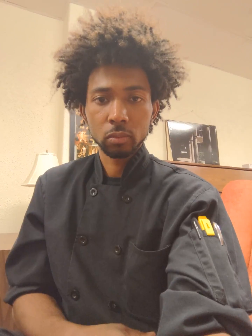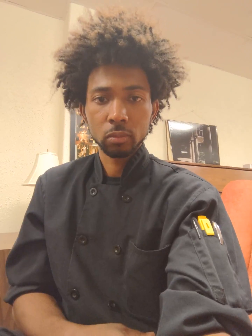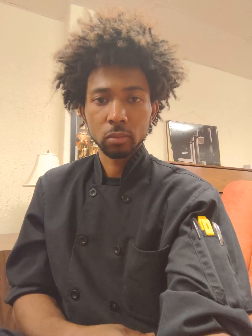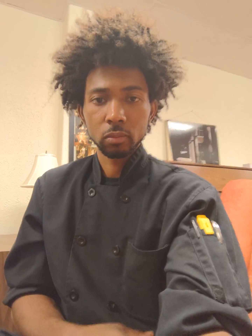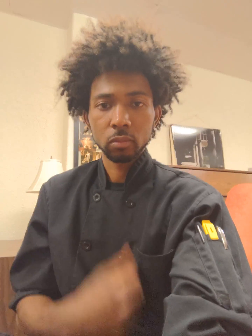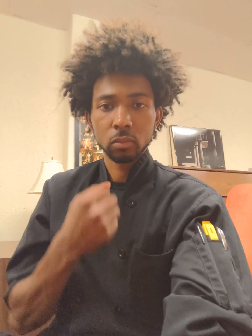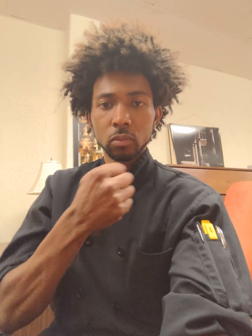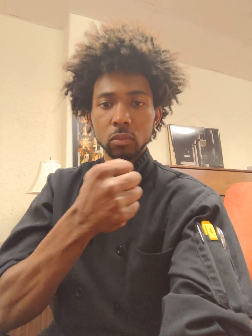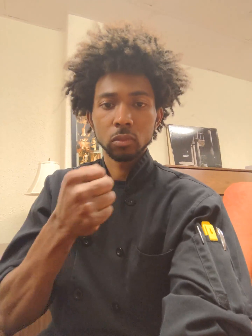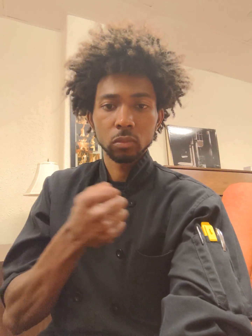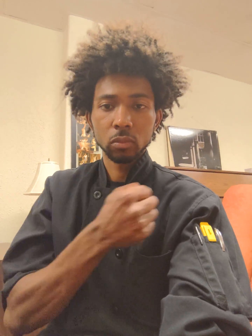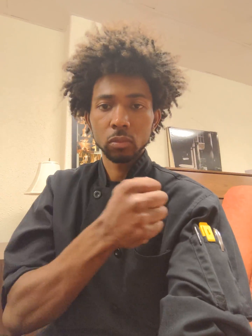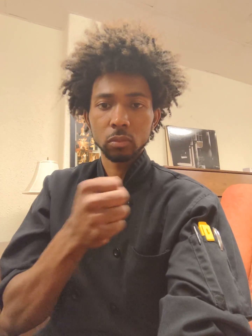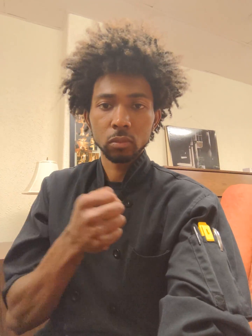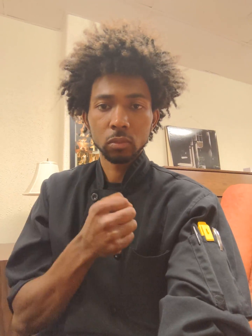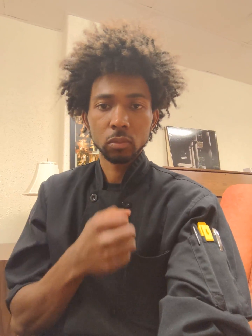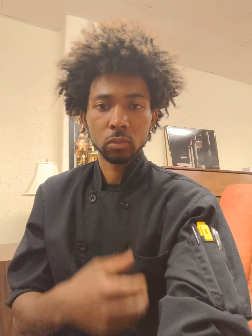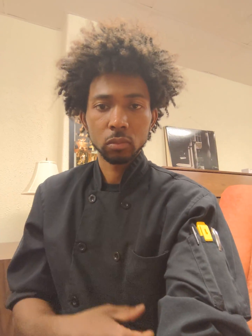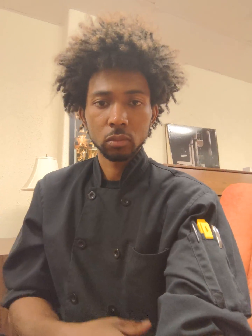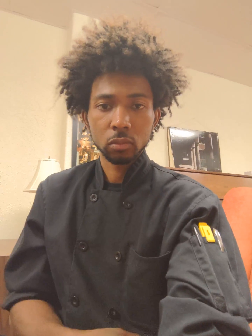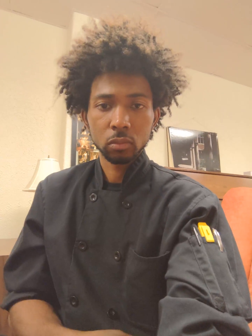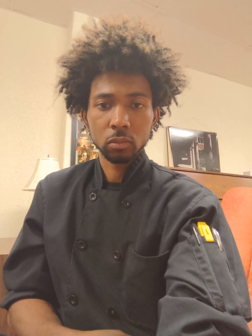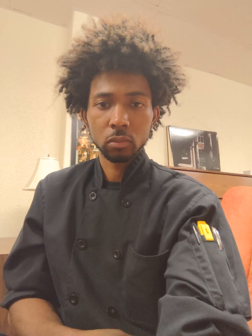coffee